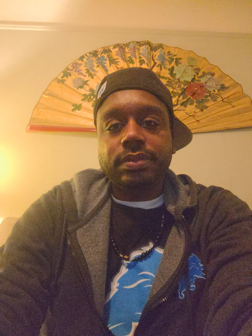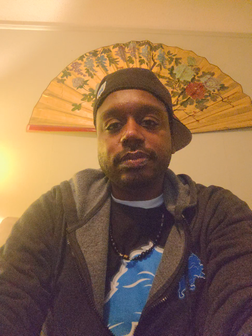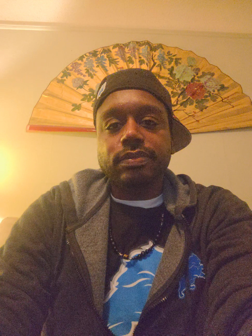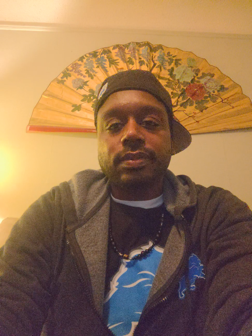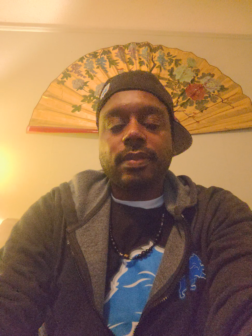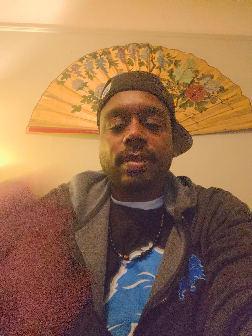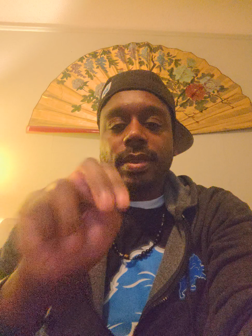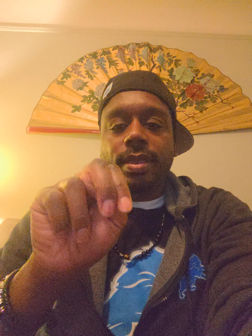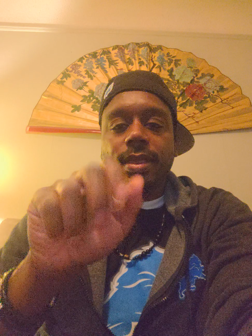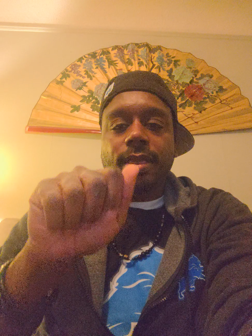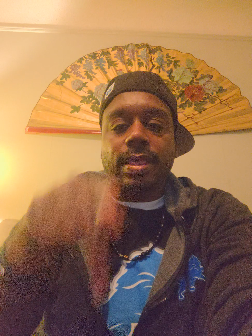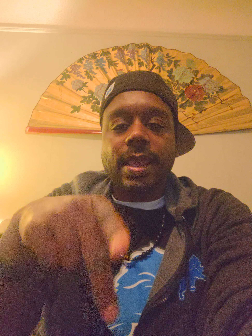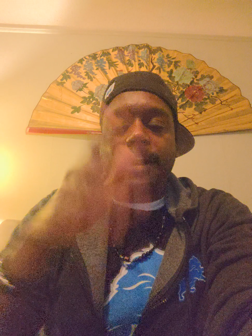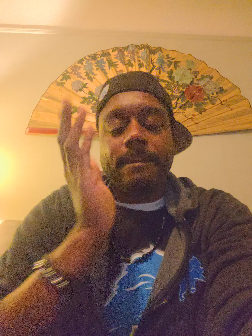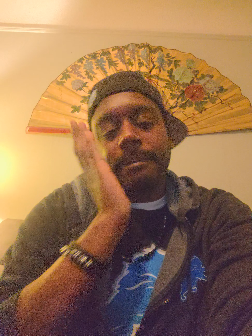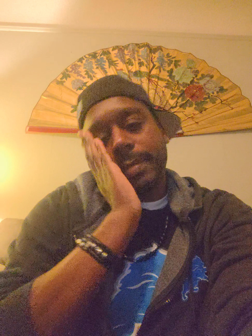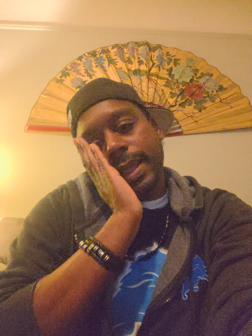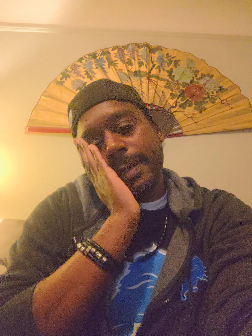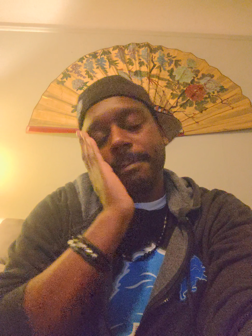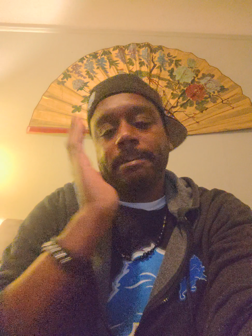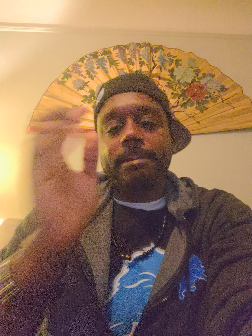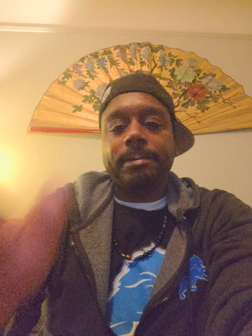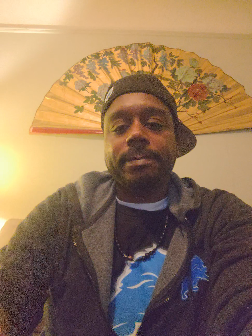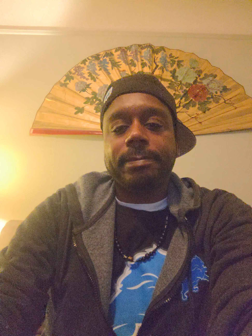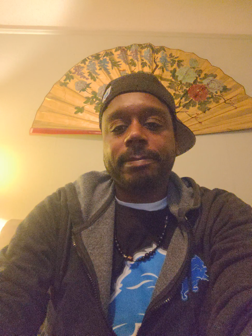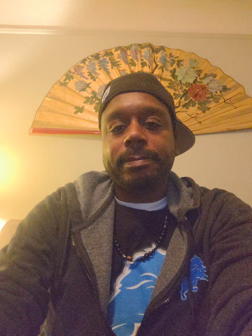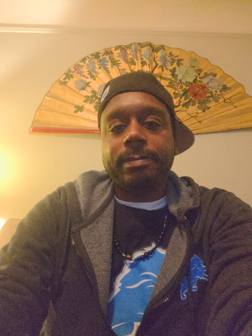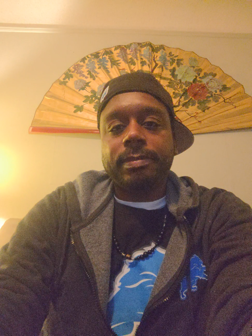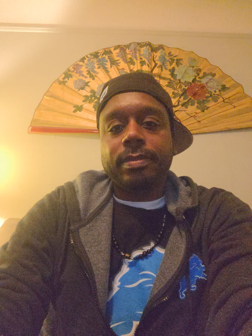nap